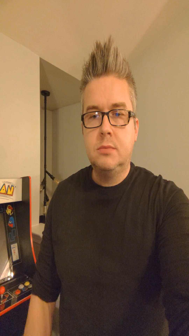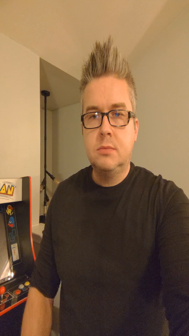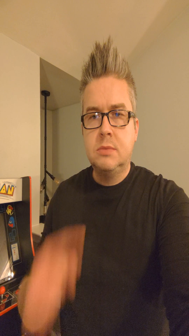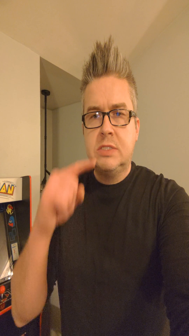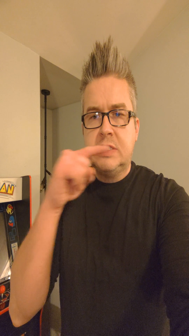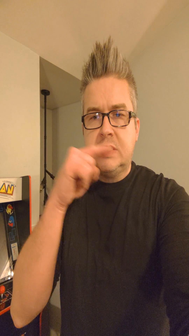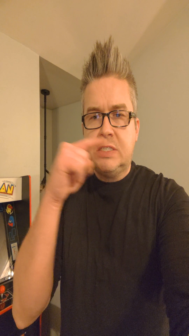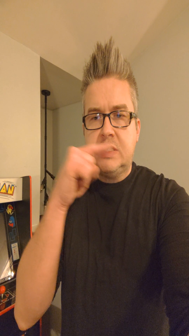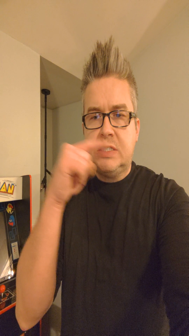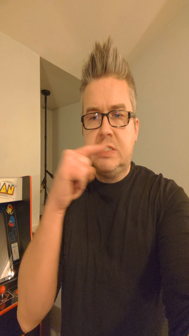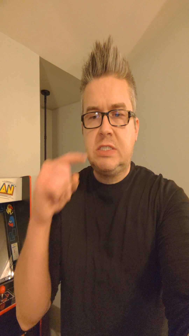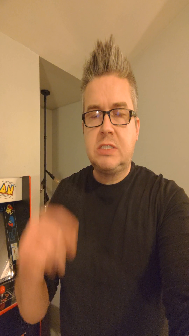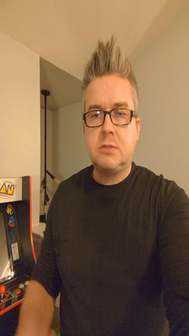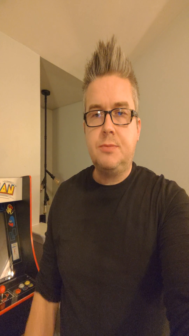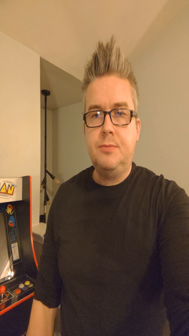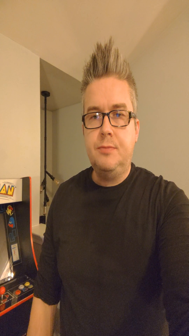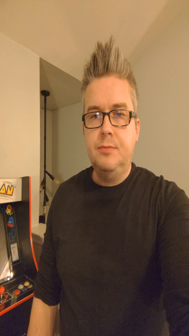toothbrush